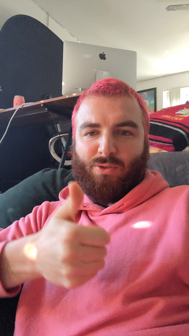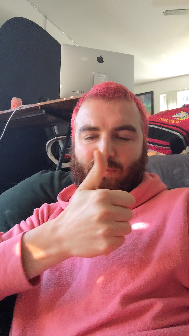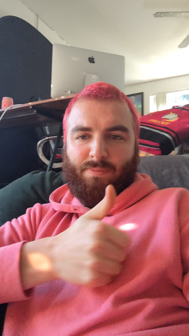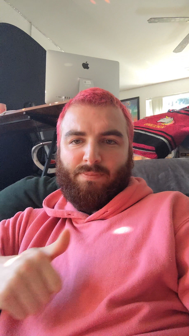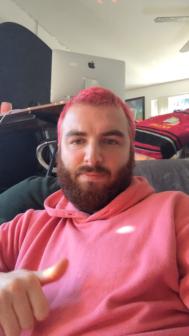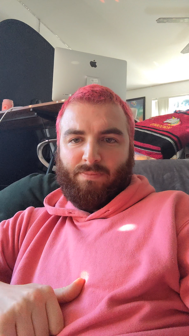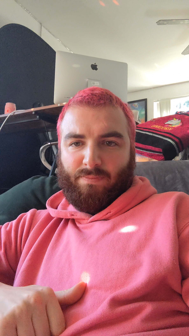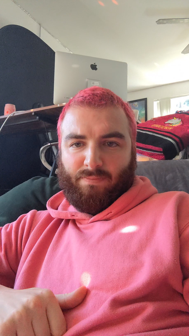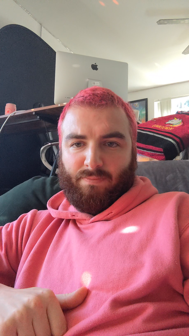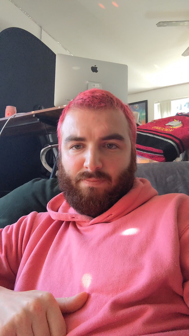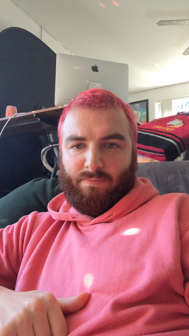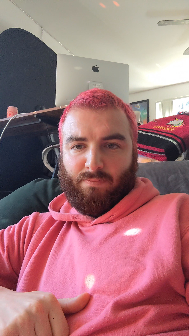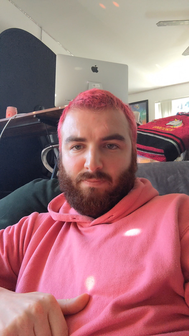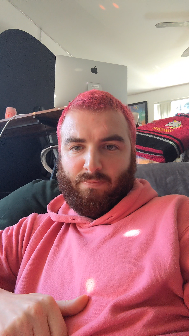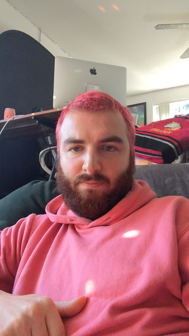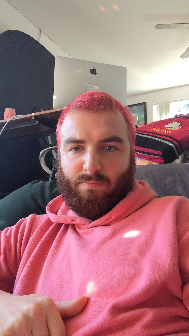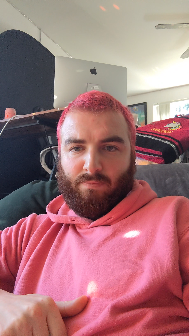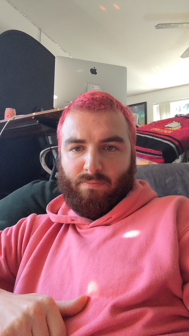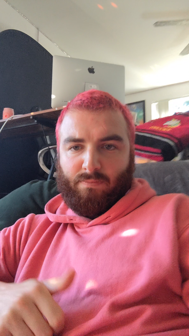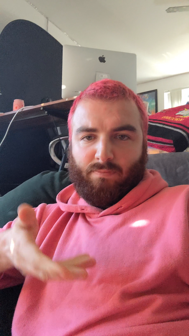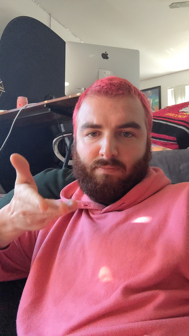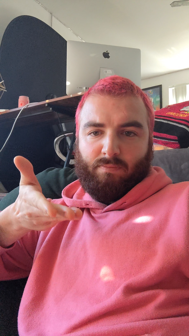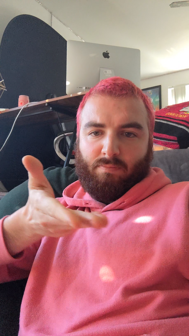oven